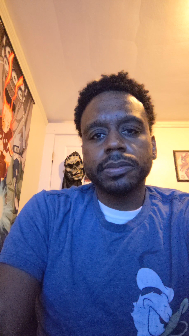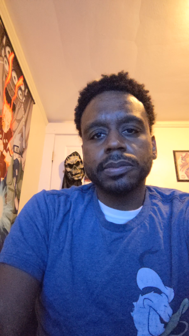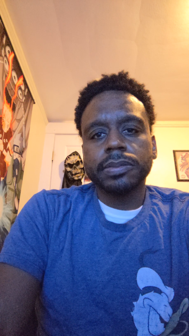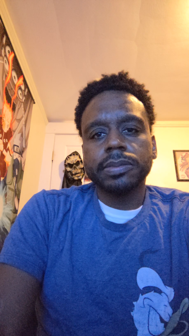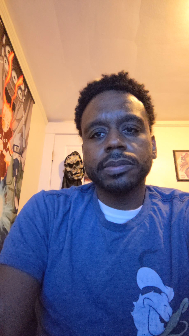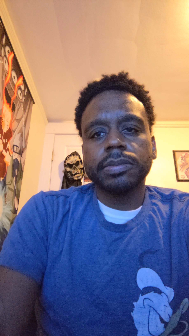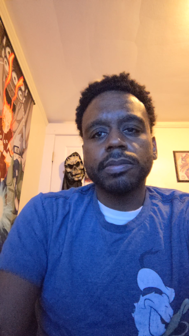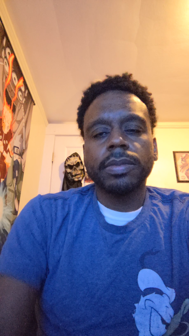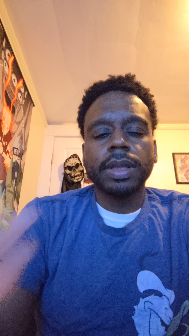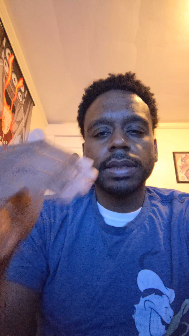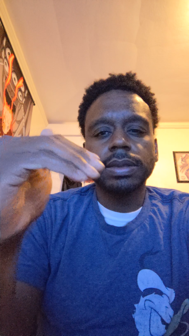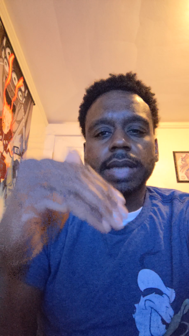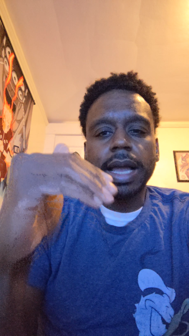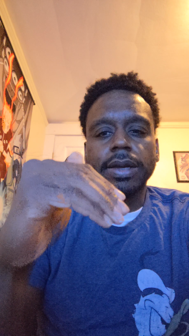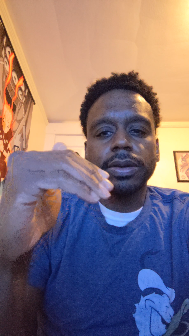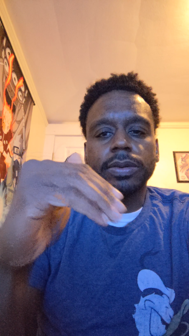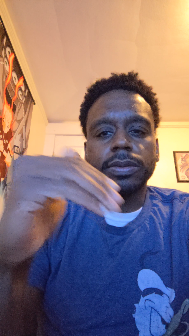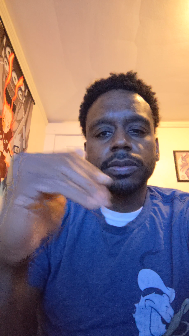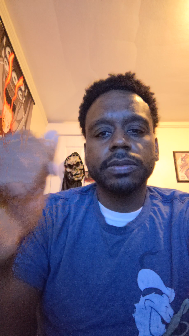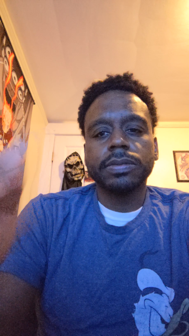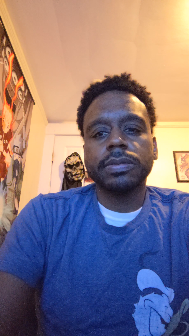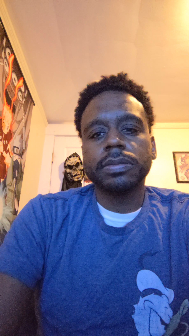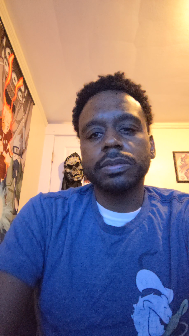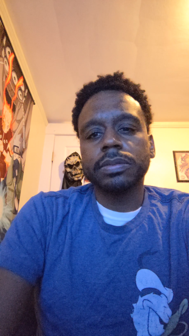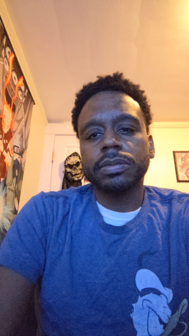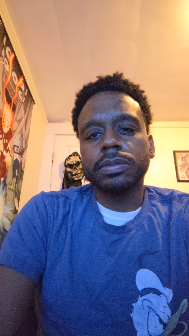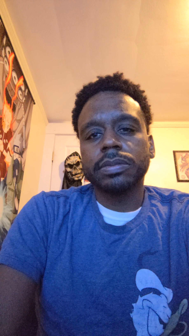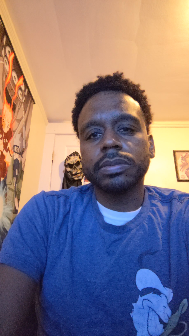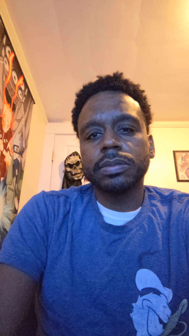doctor